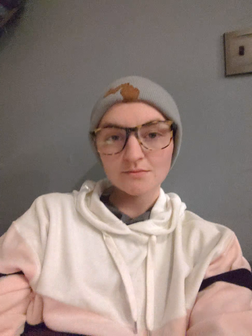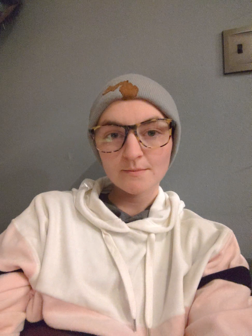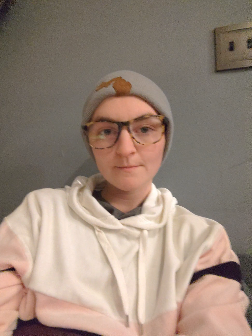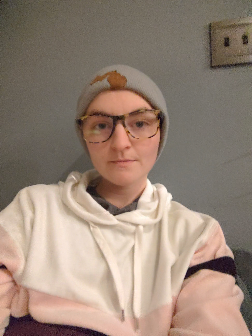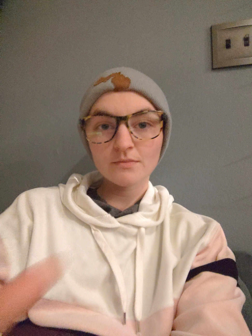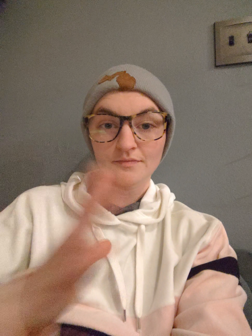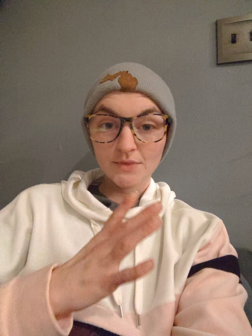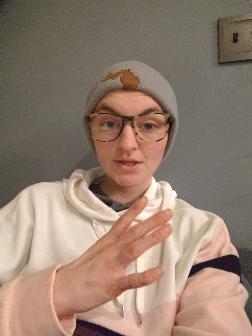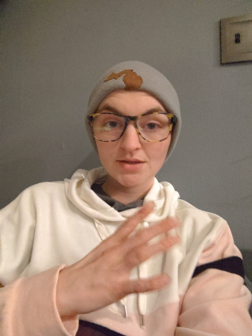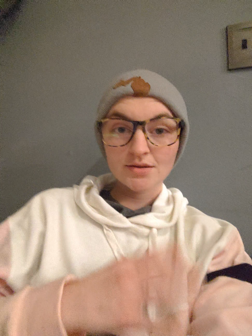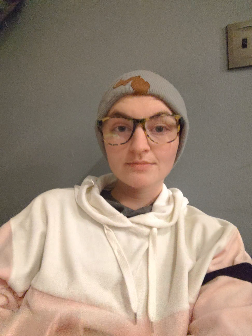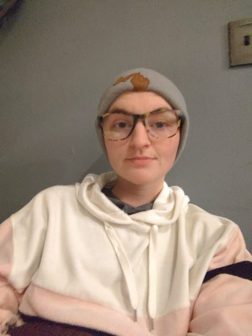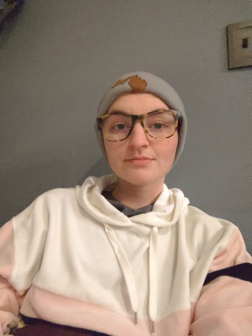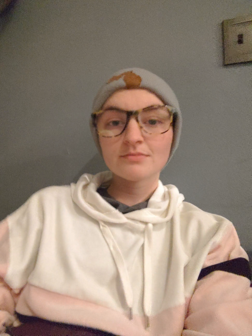fine